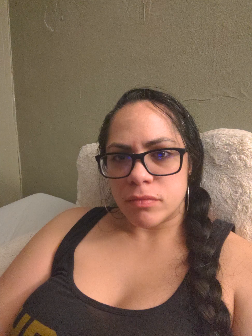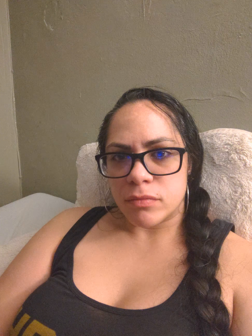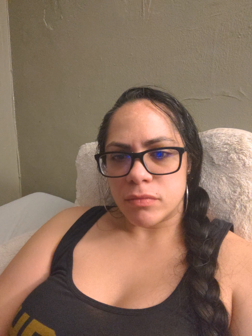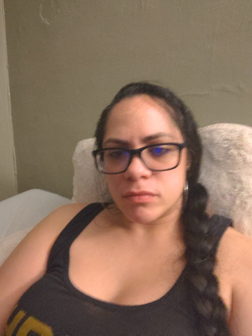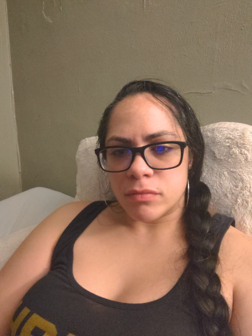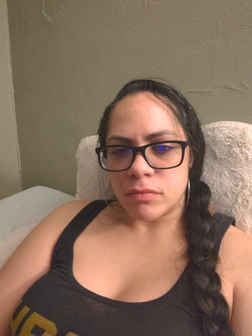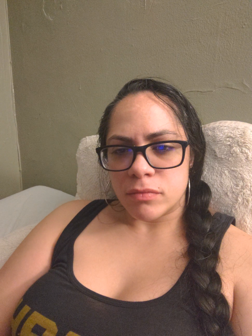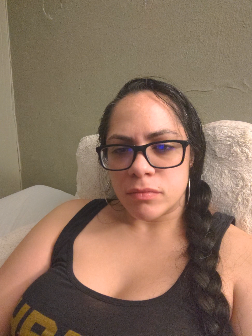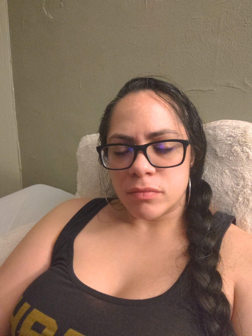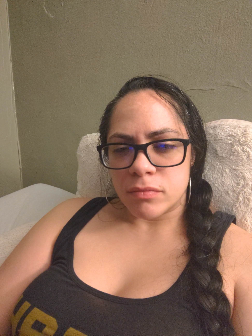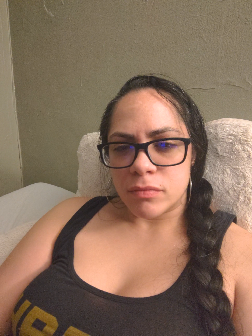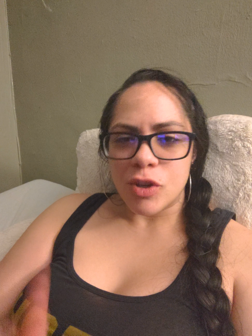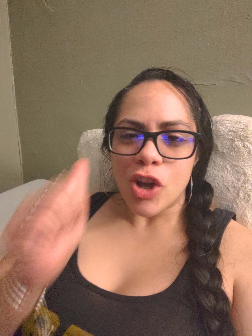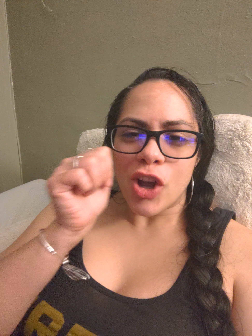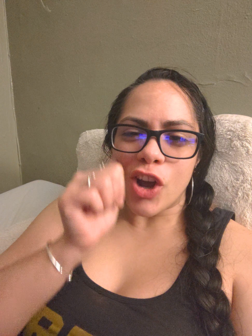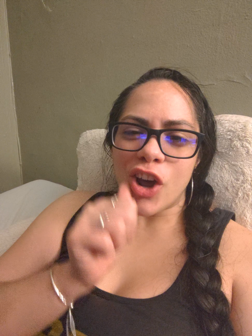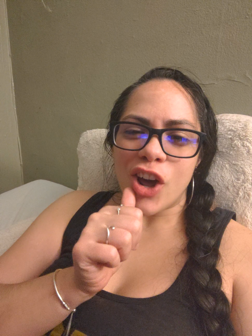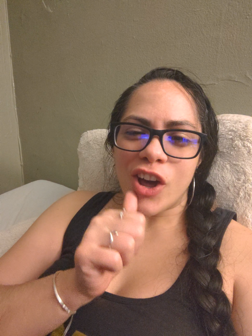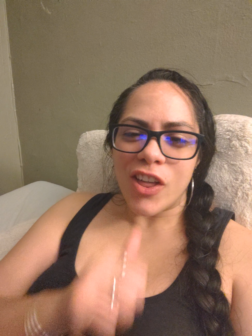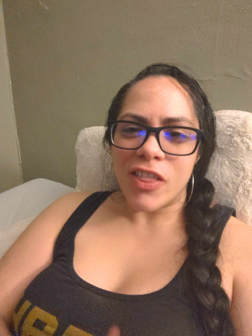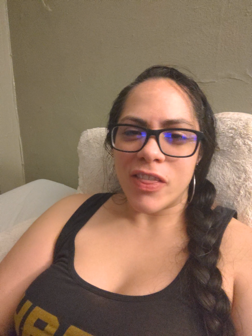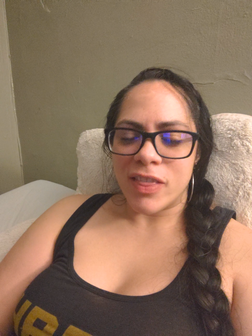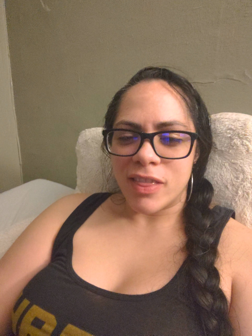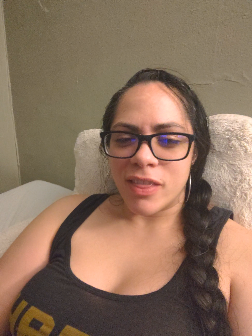girl